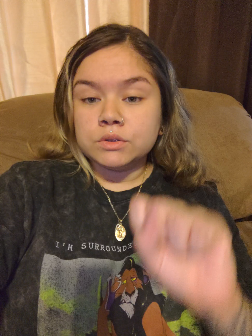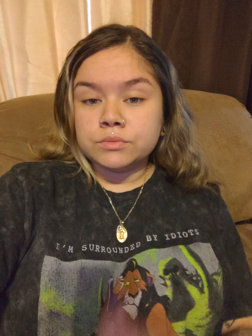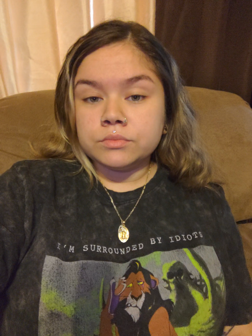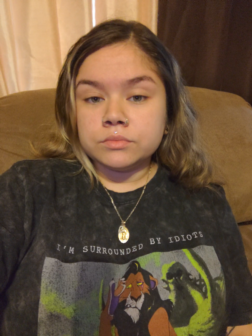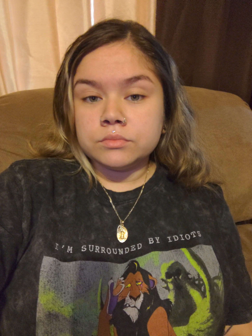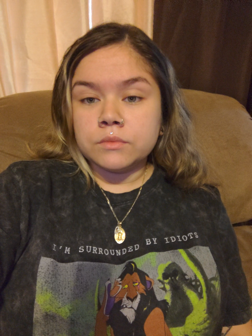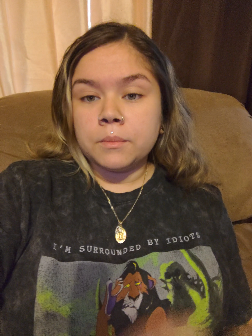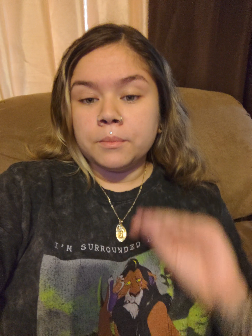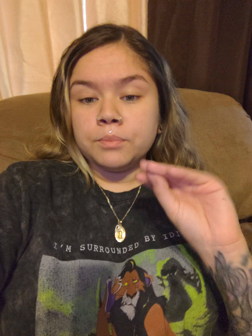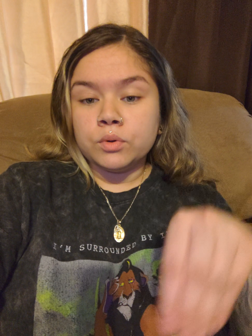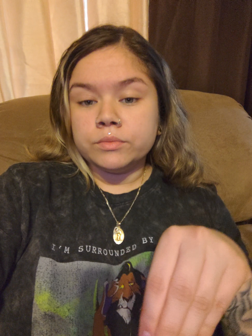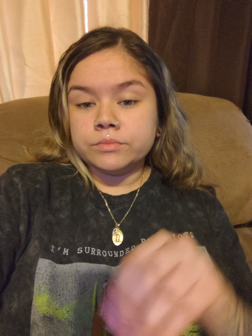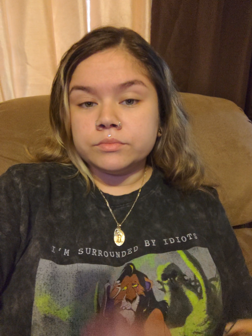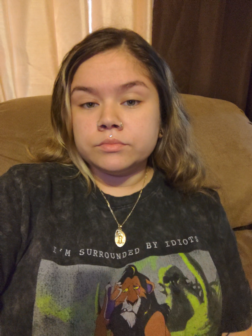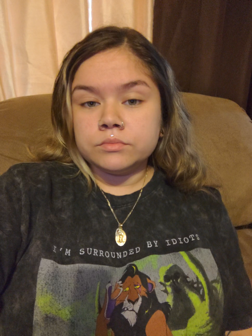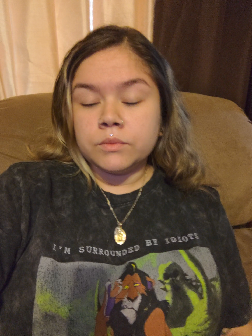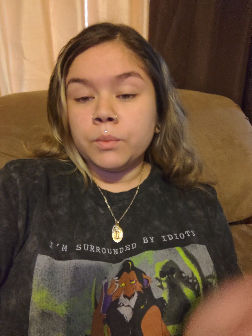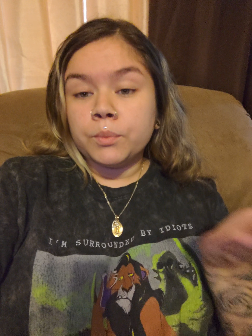put